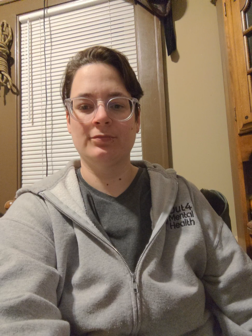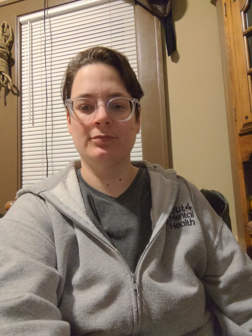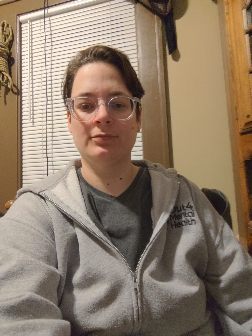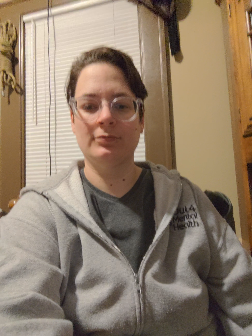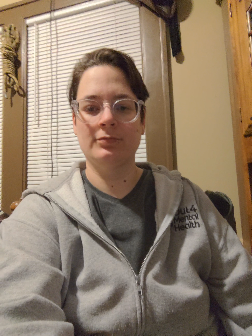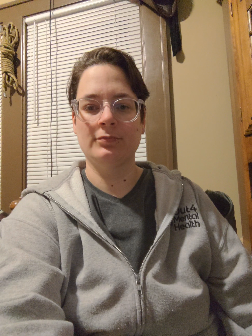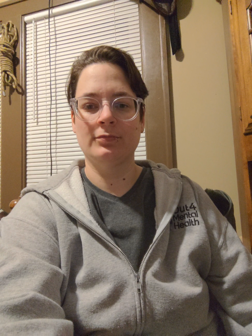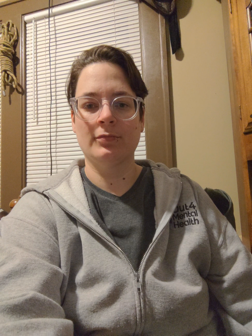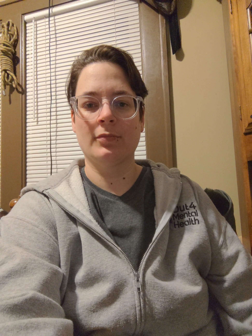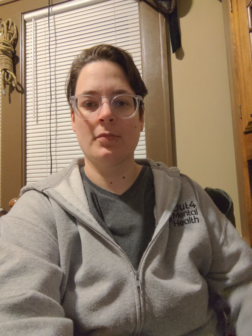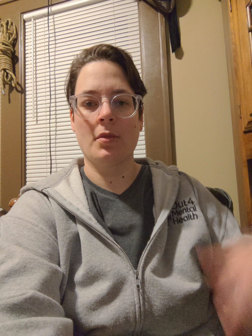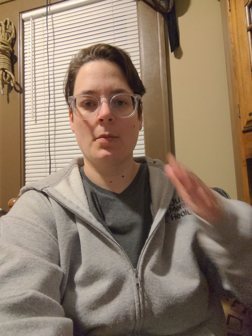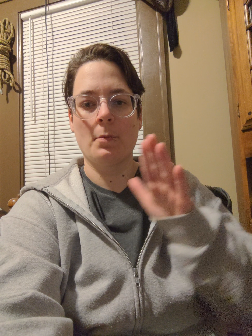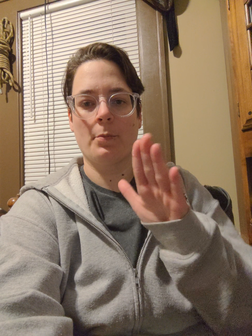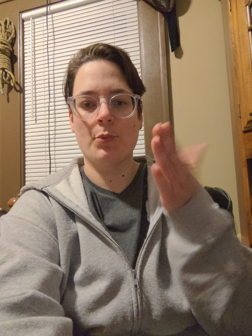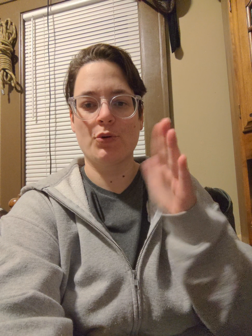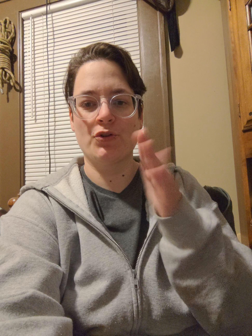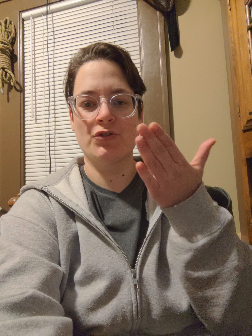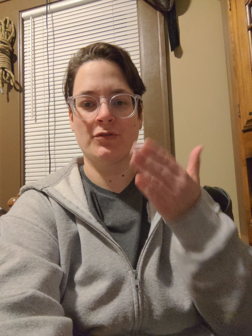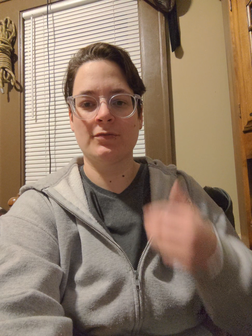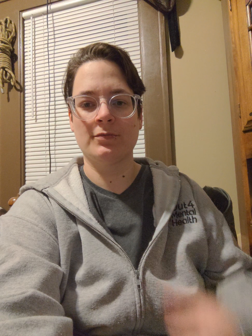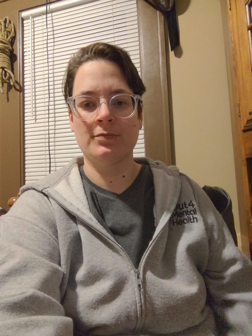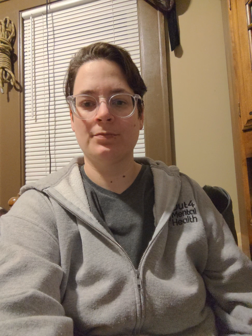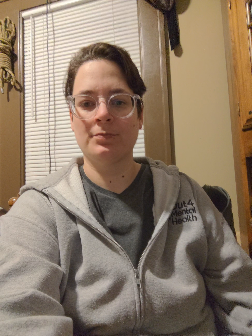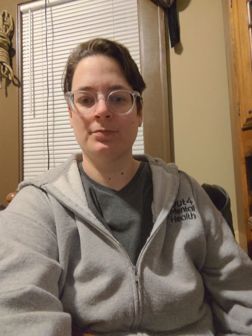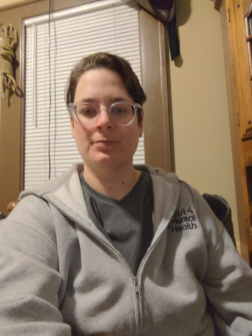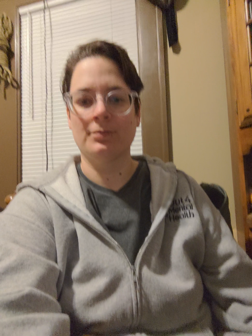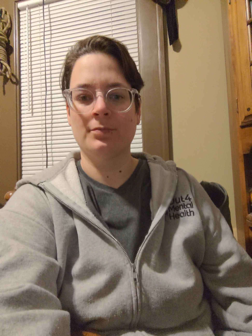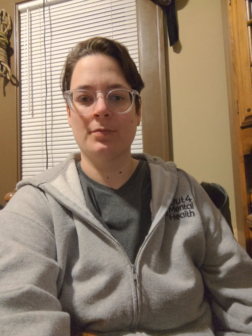book